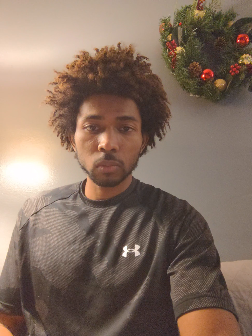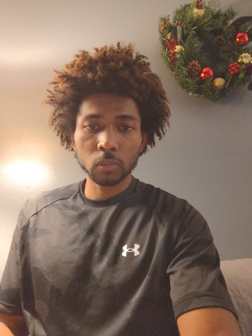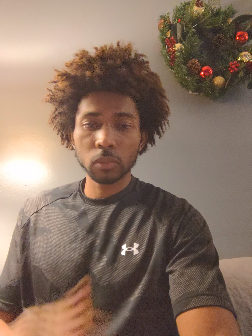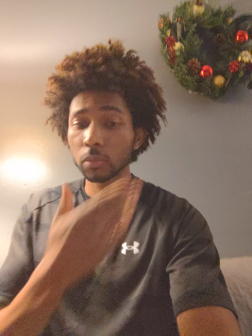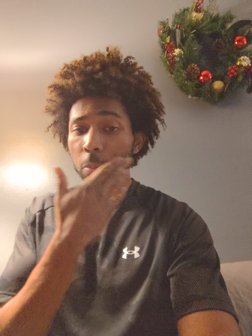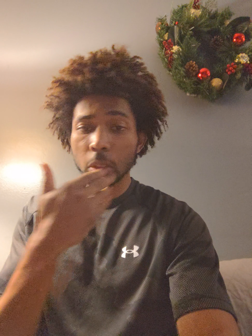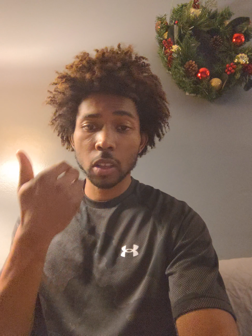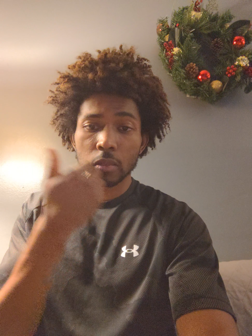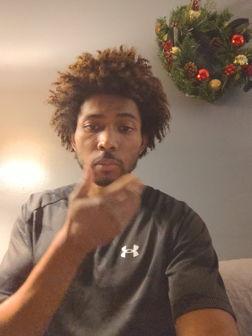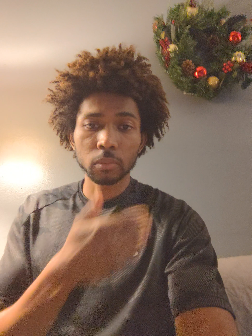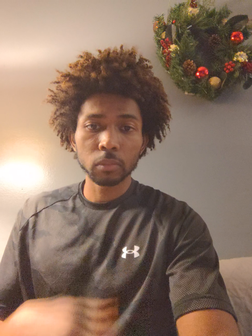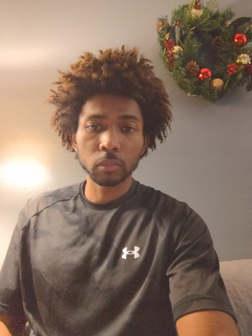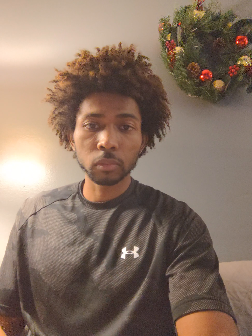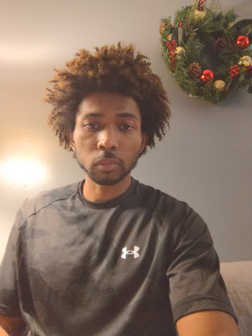napkin